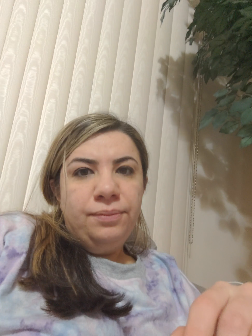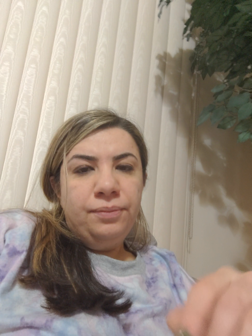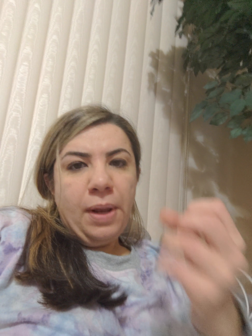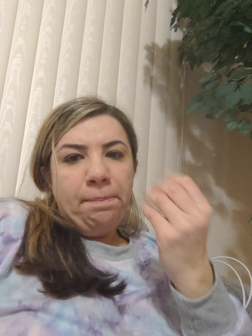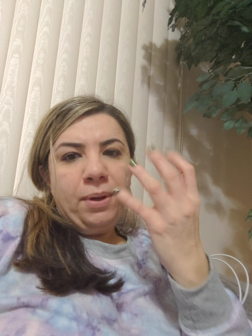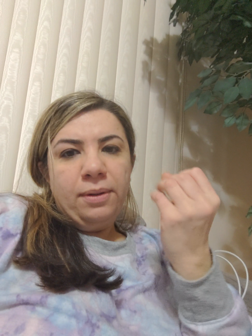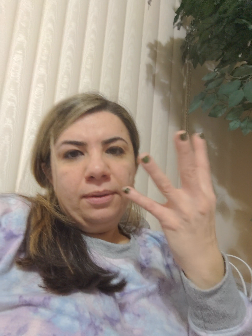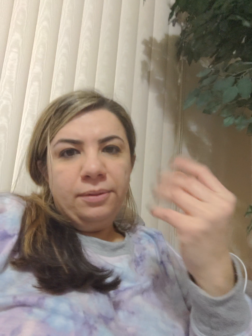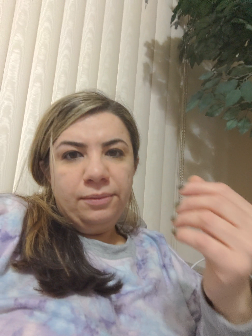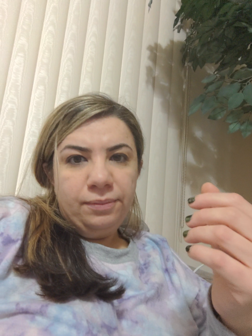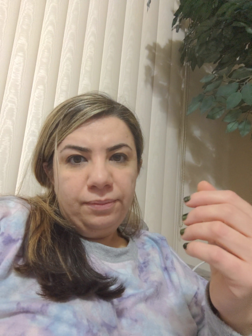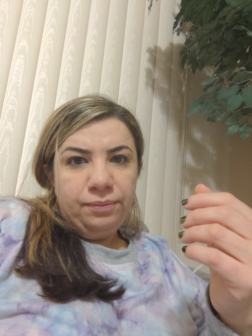many